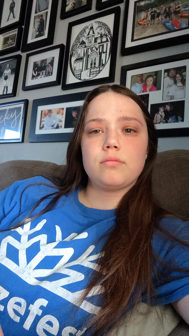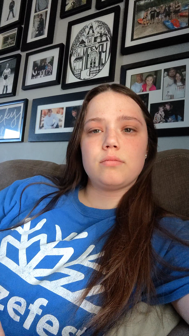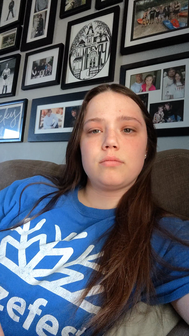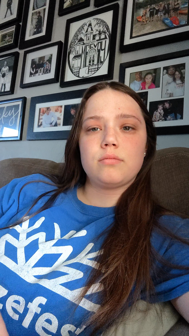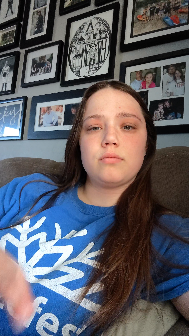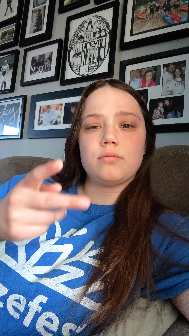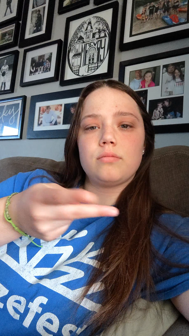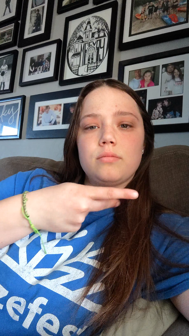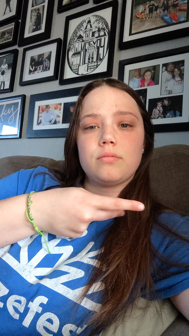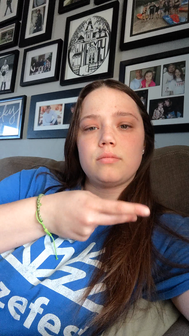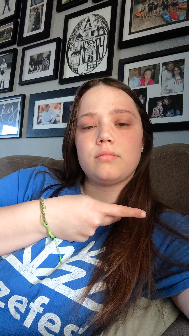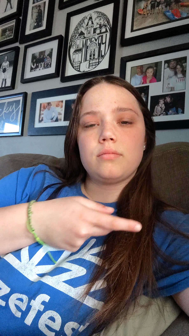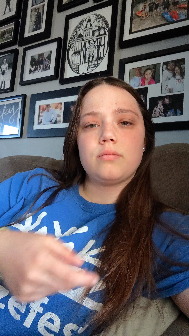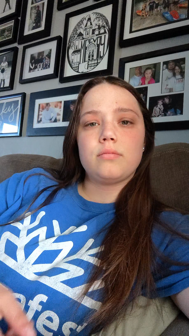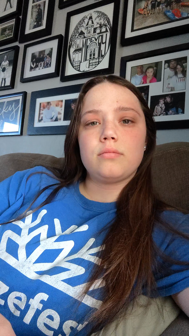sheep